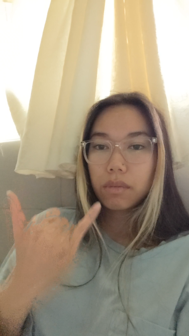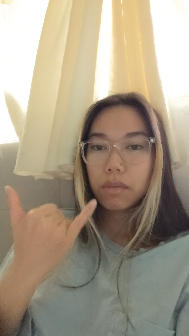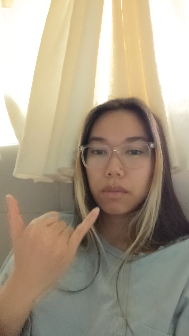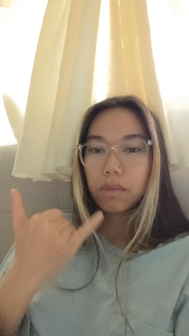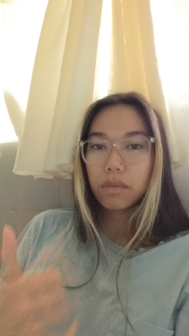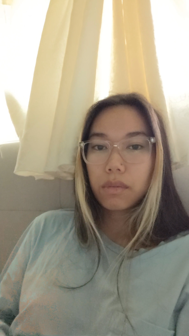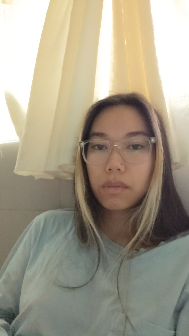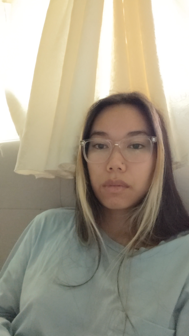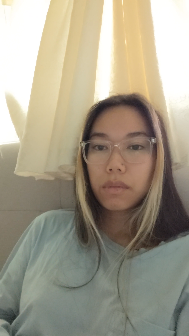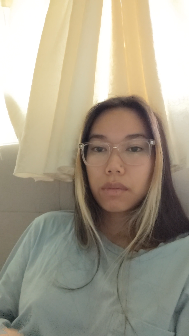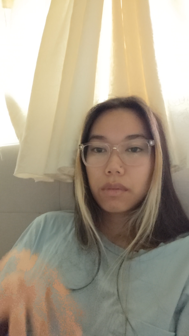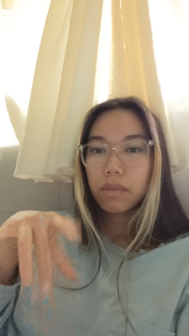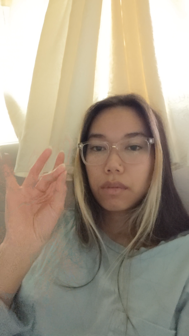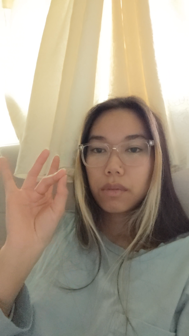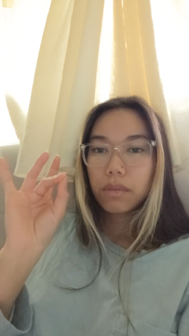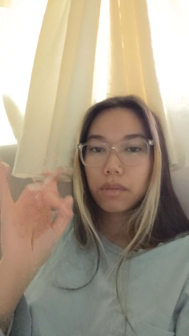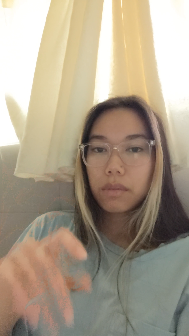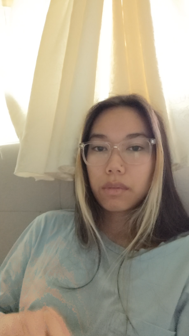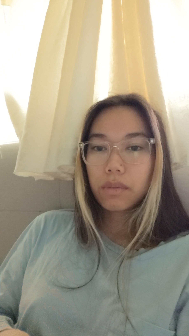pick